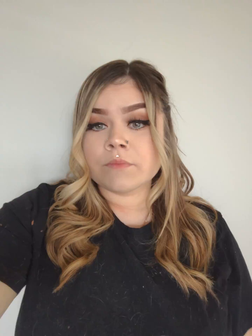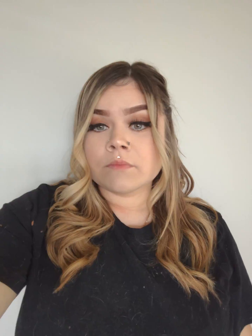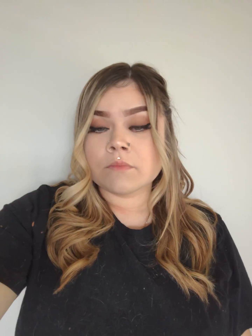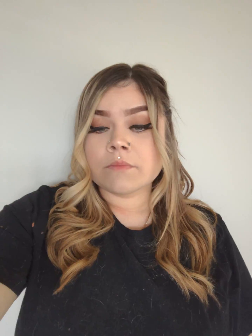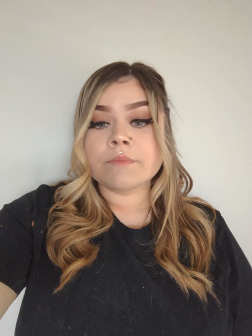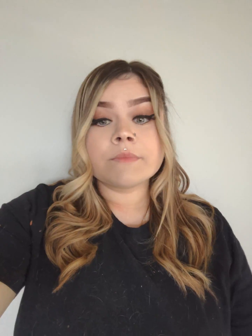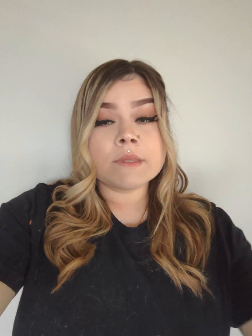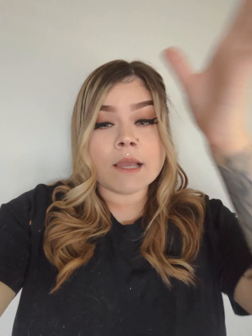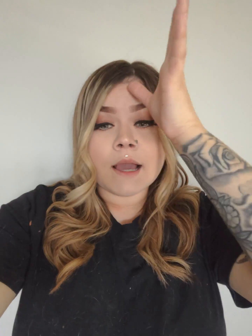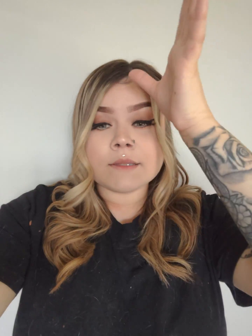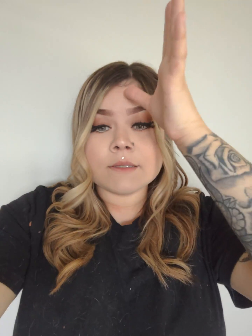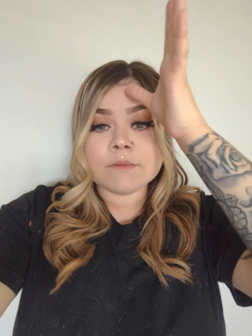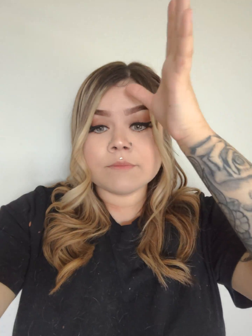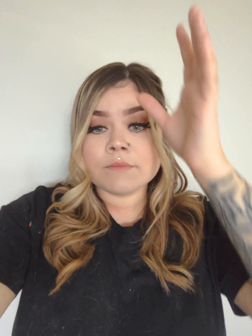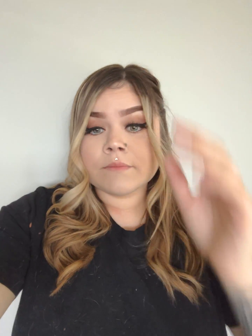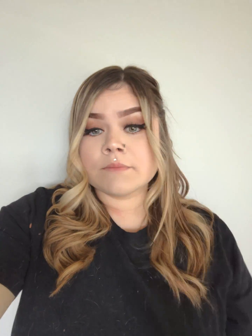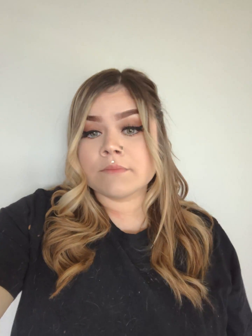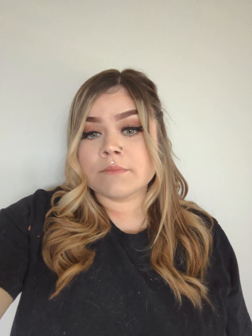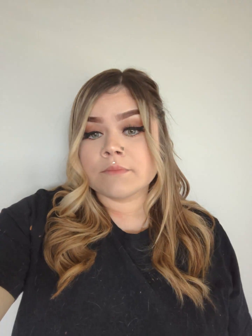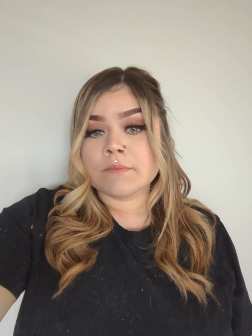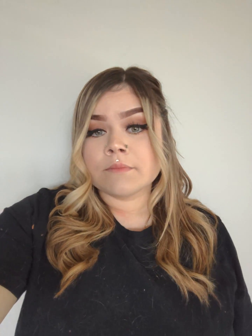daddy